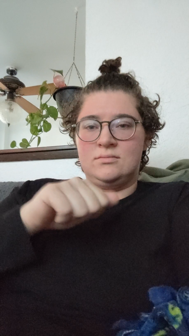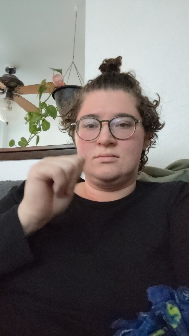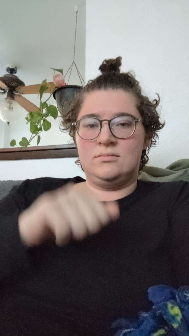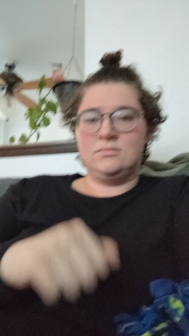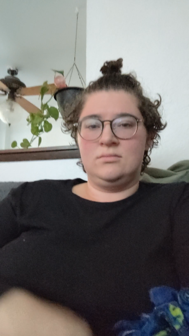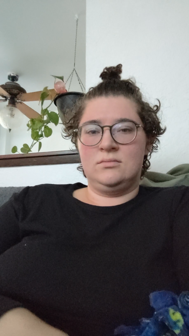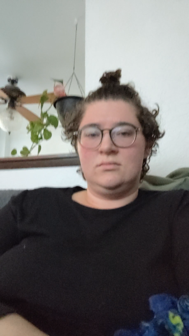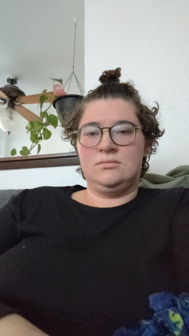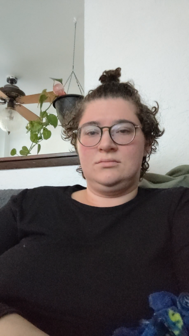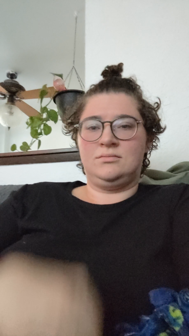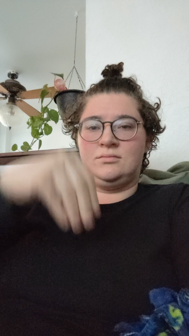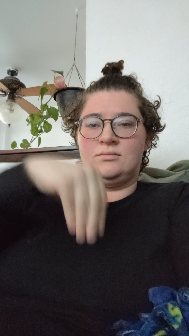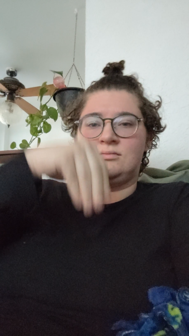inside